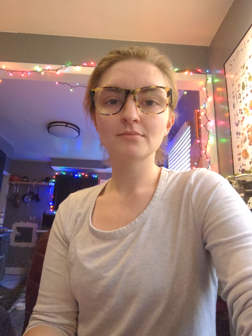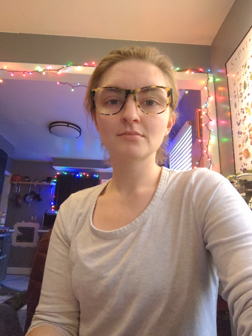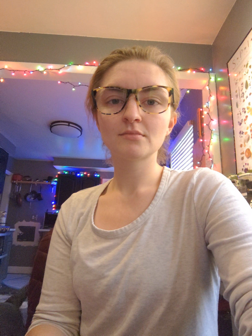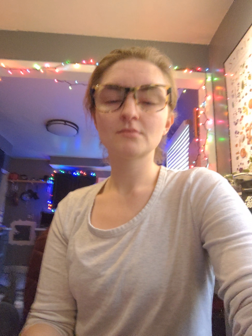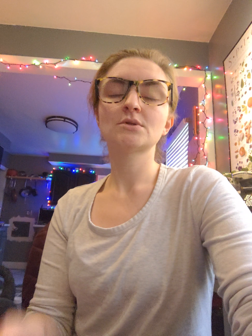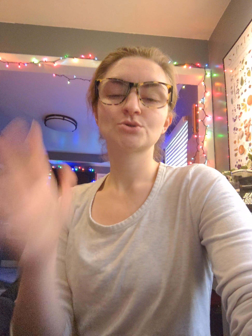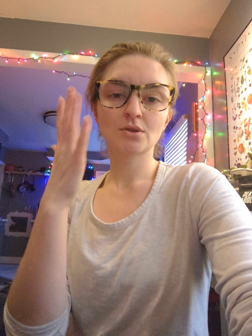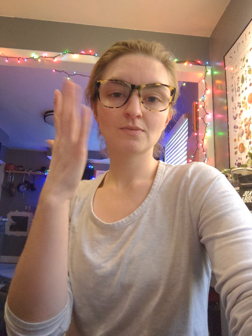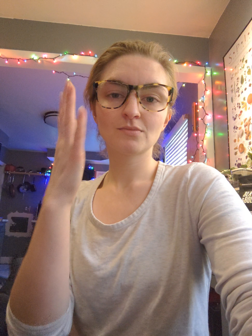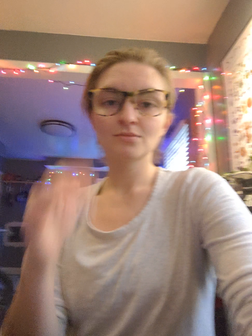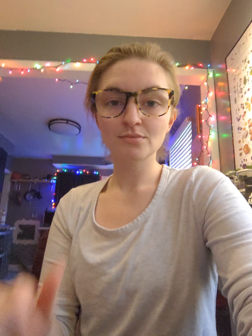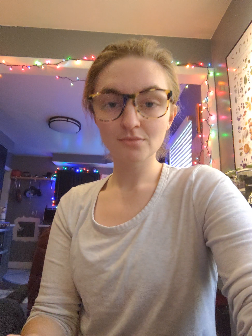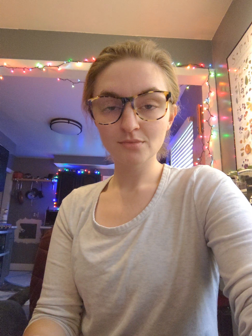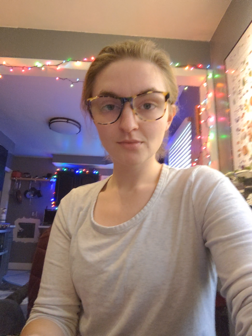tree